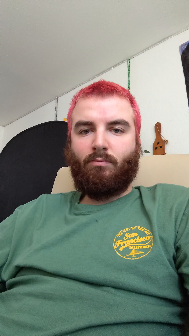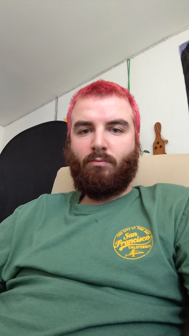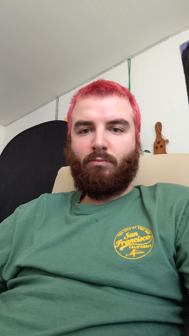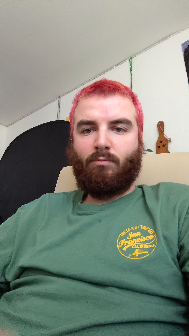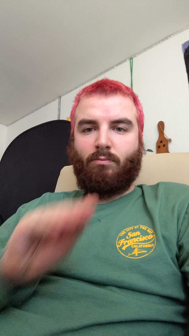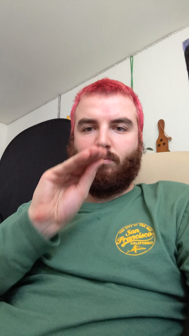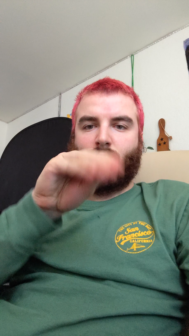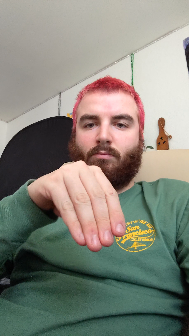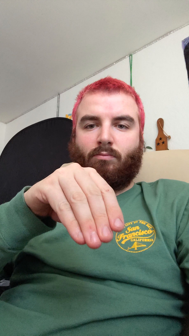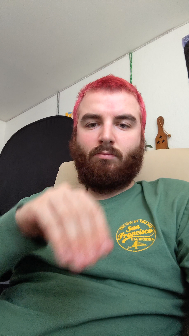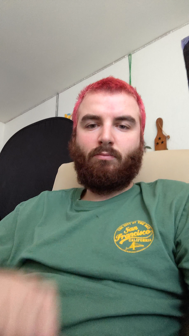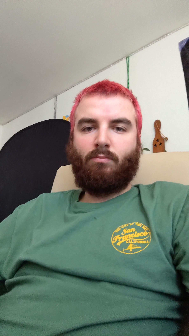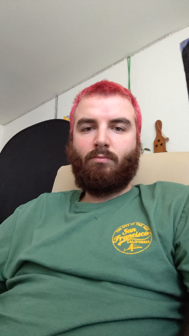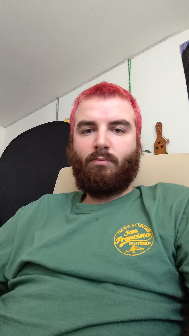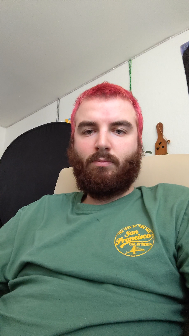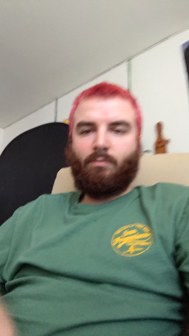put